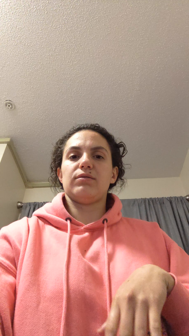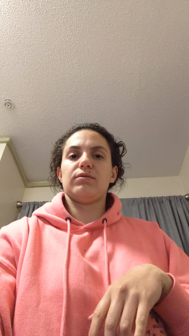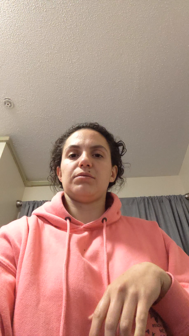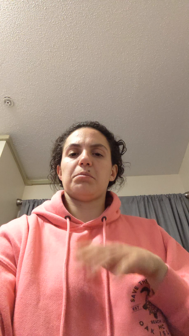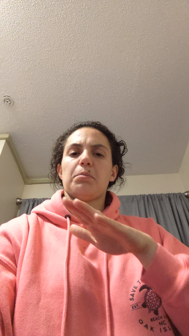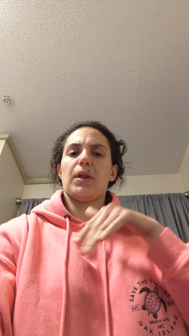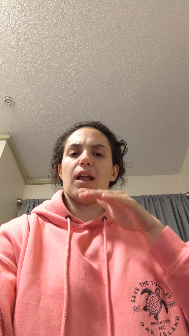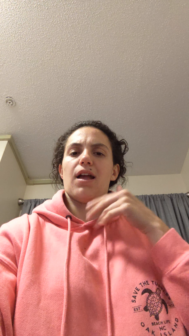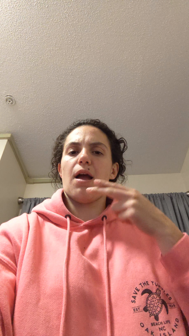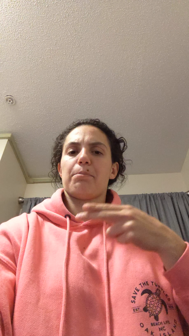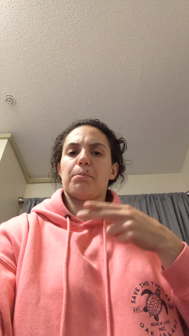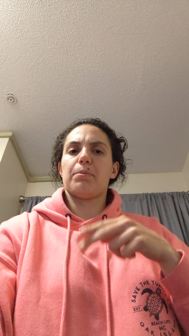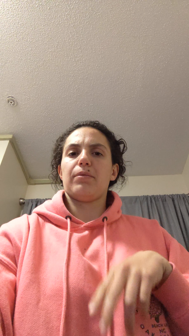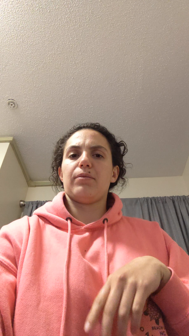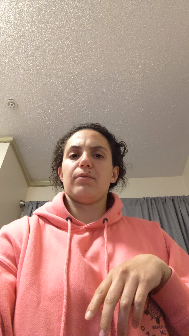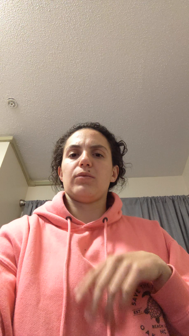pet's name